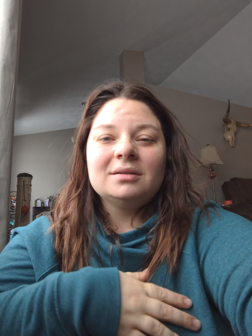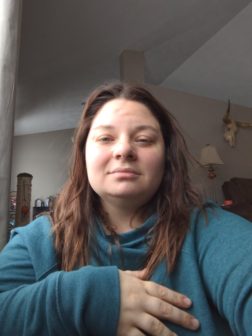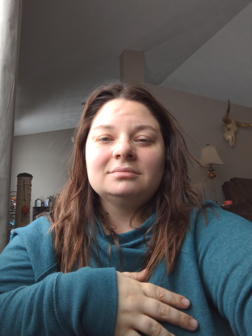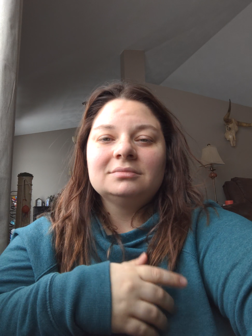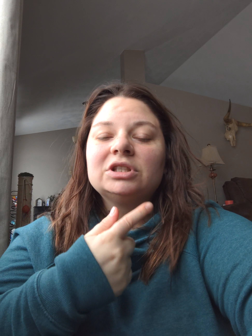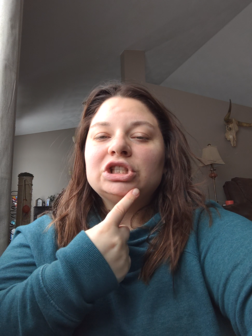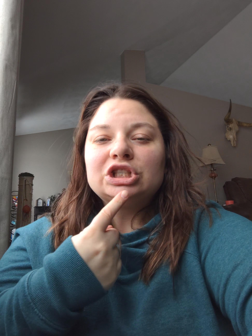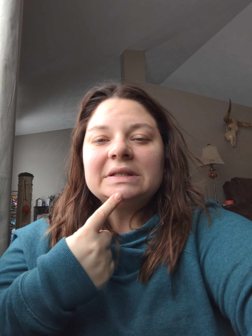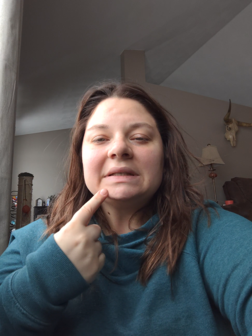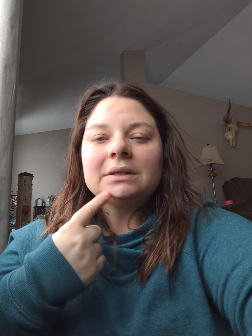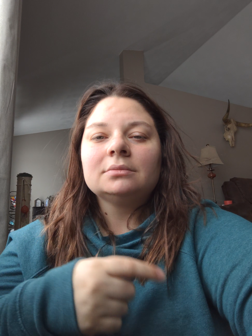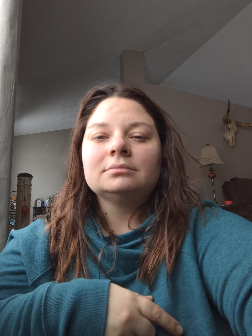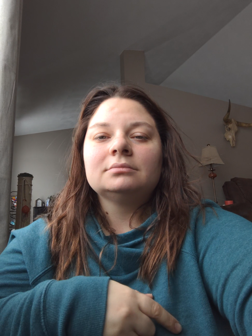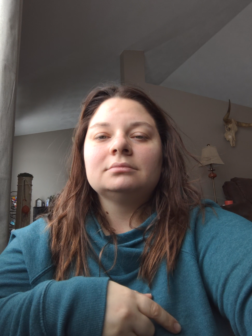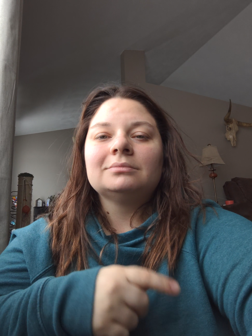chin